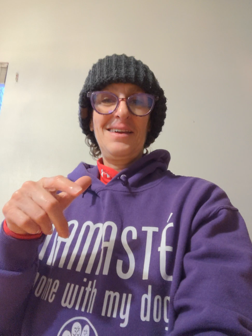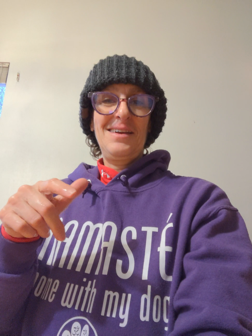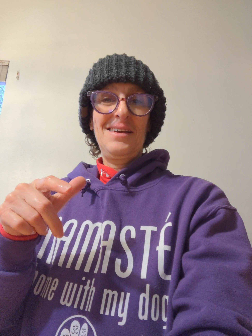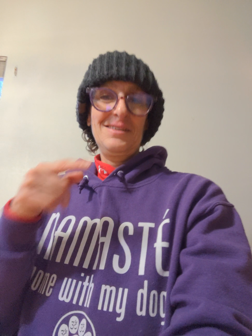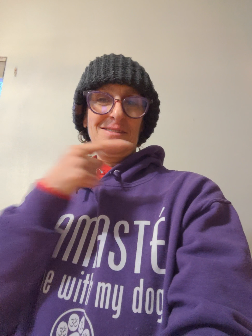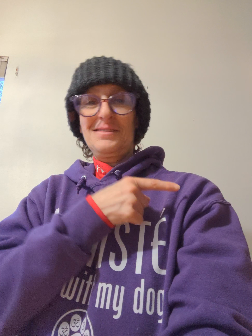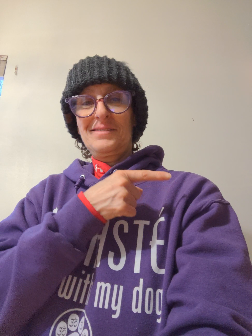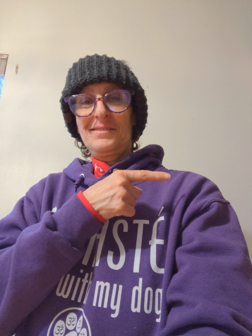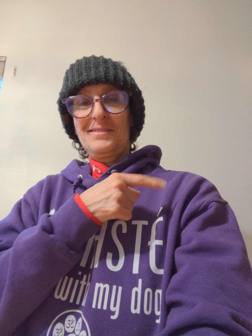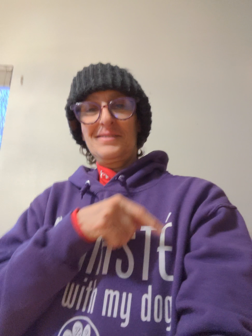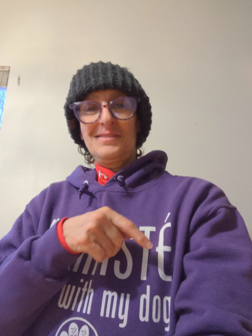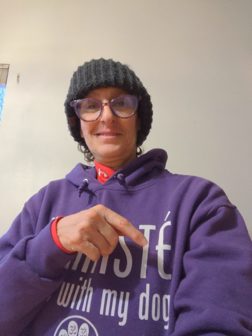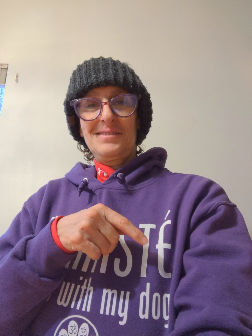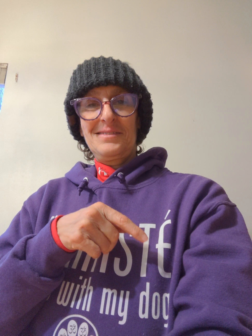he/she/it